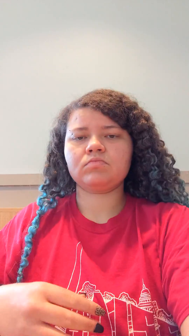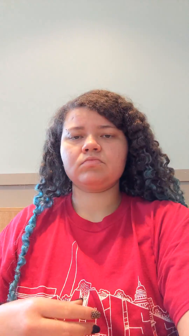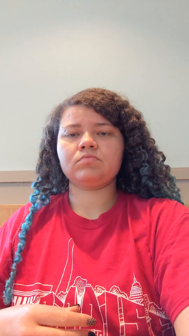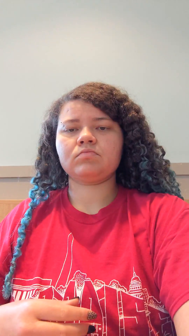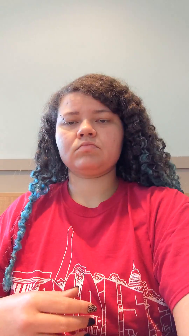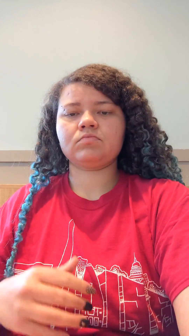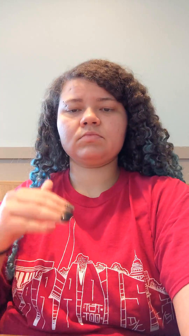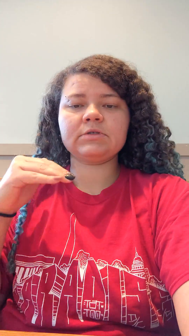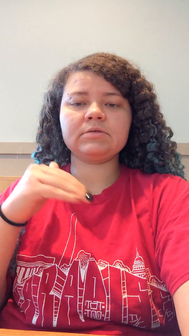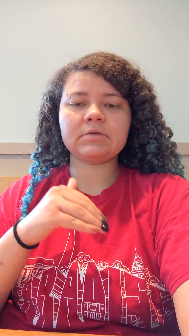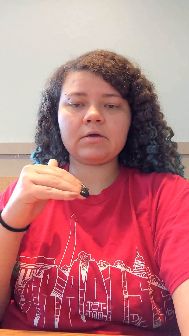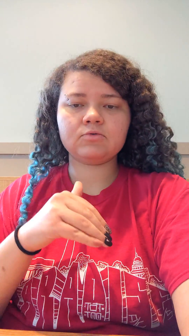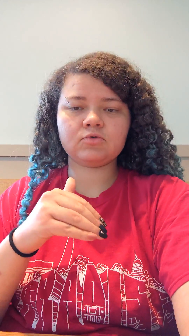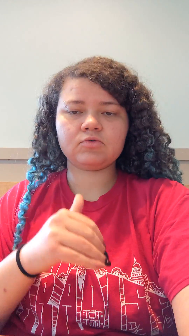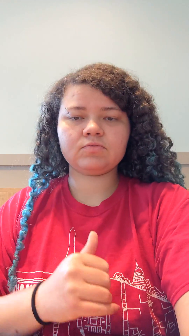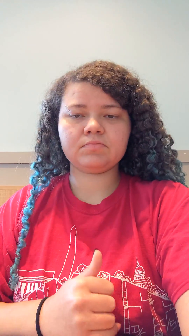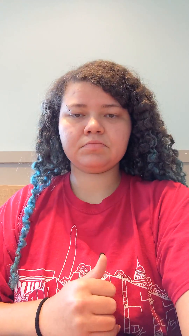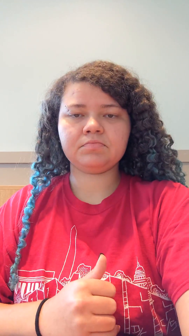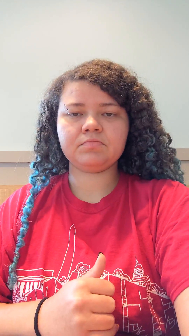doctor